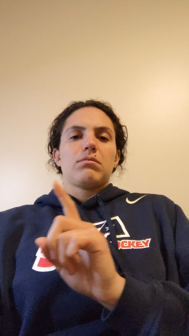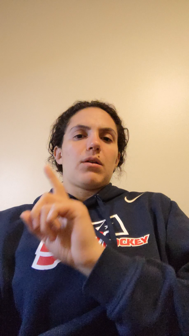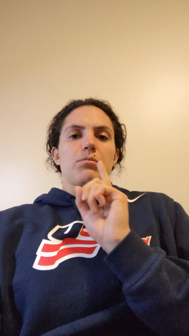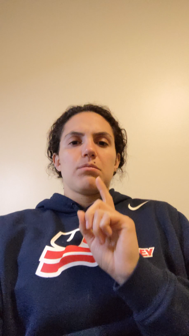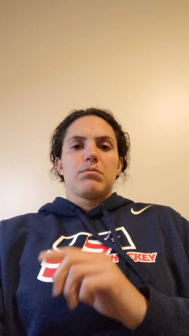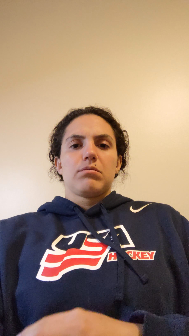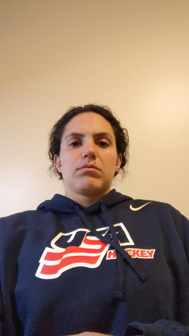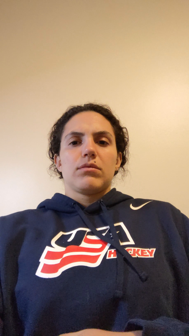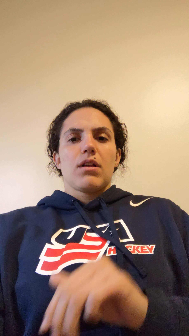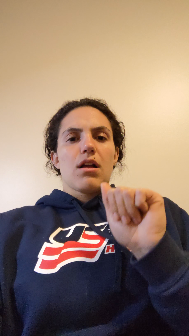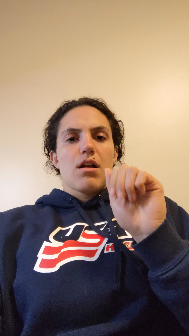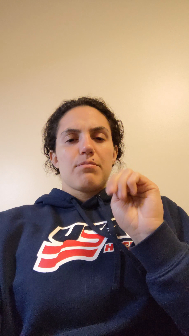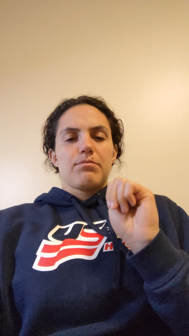am